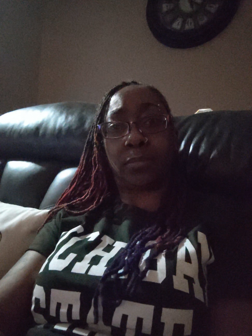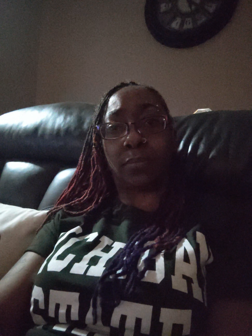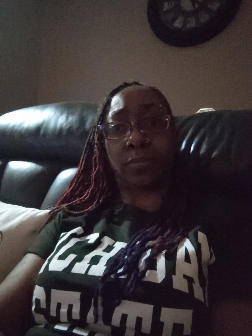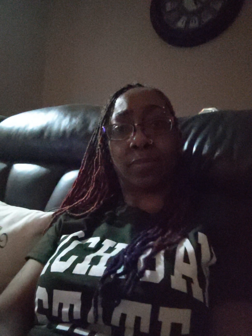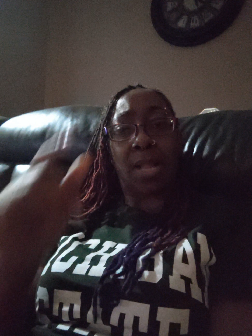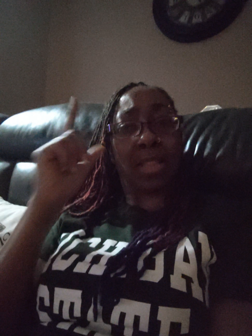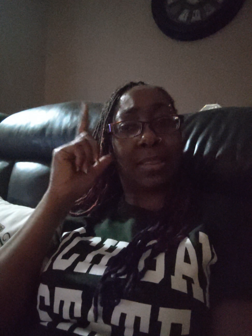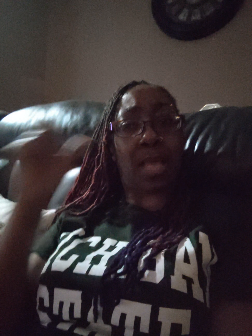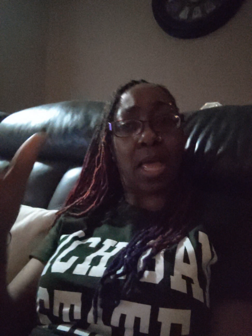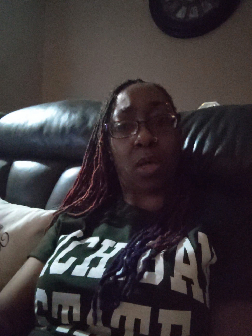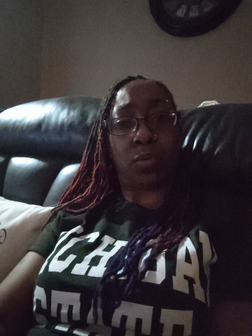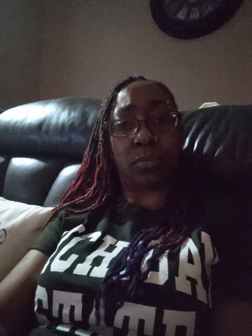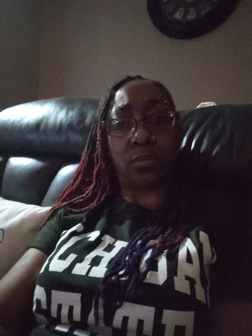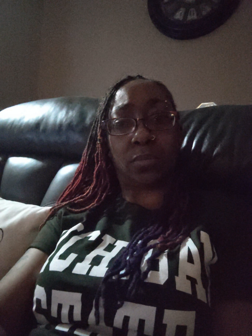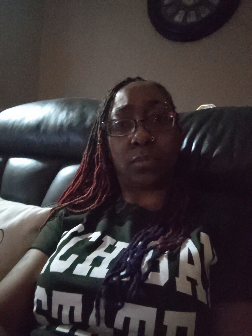loud